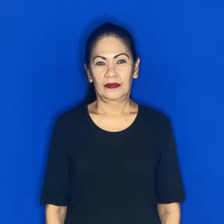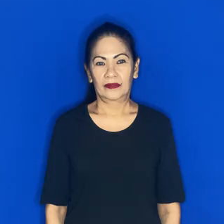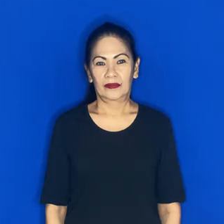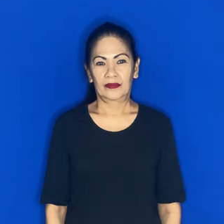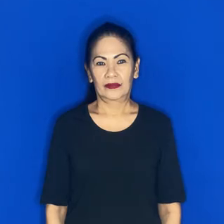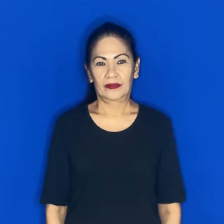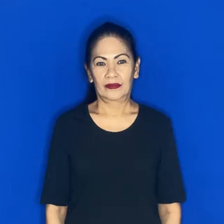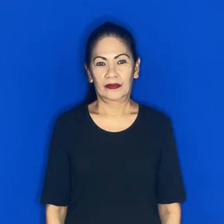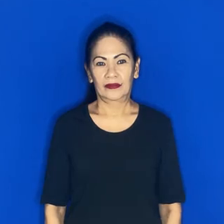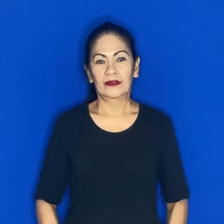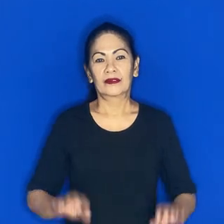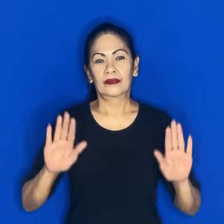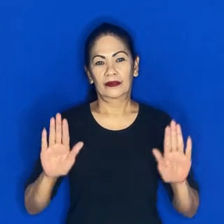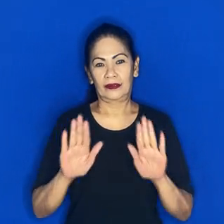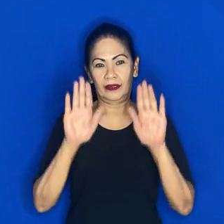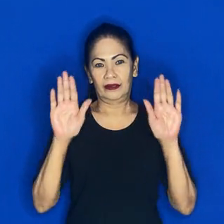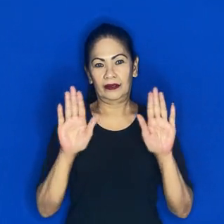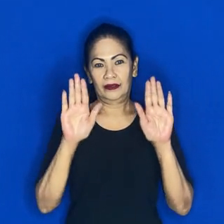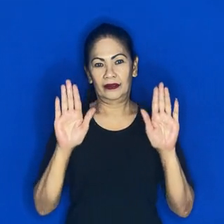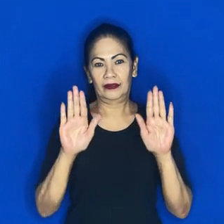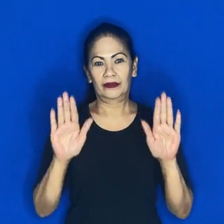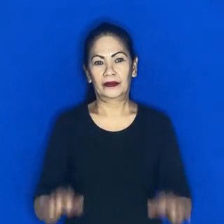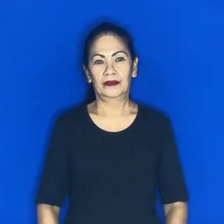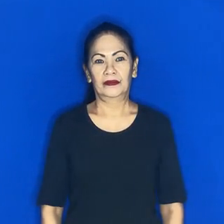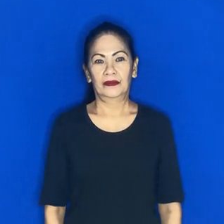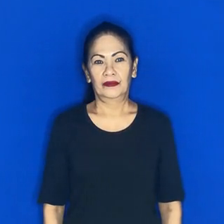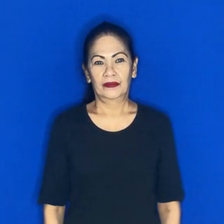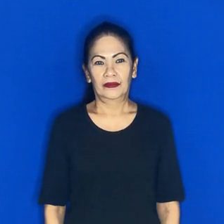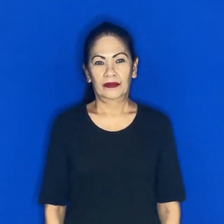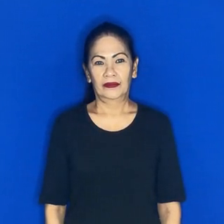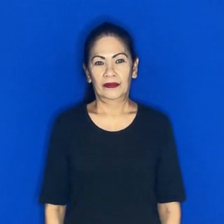sunday